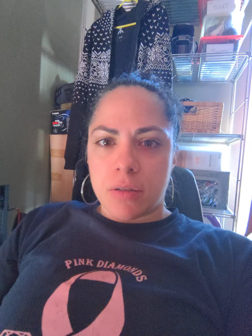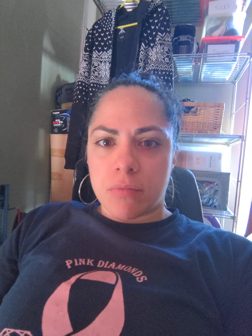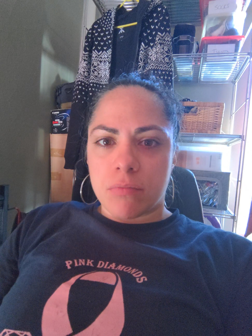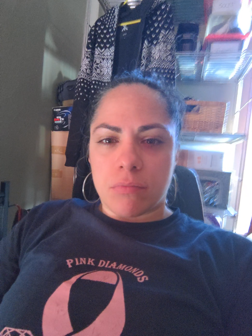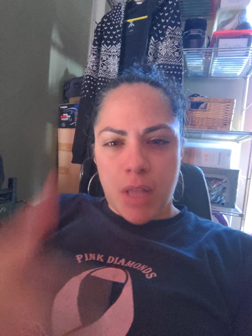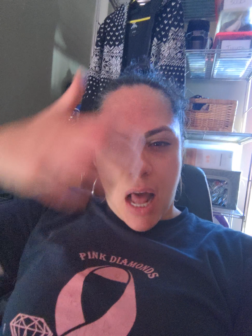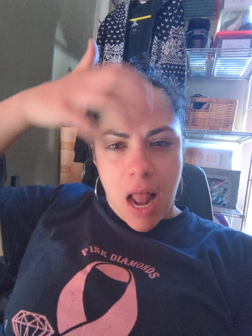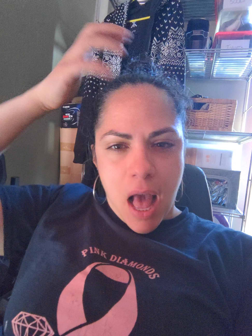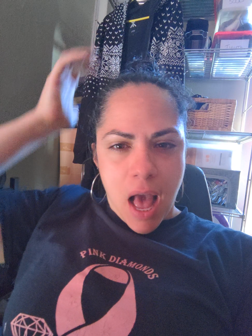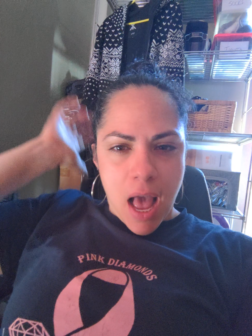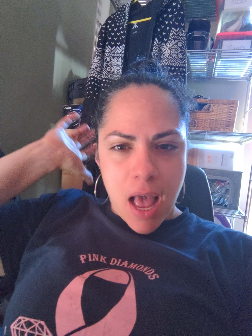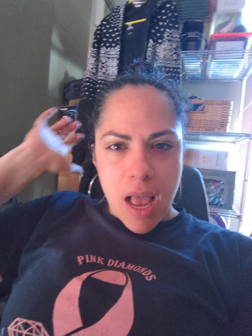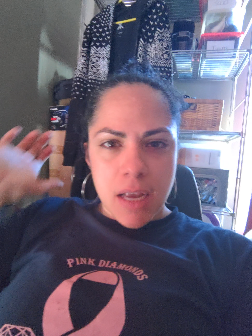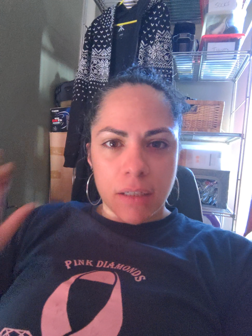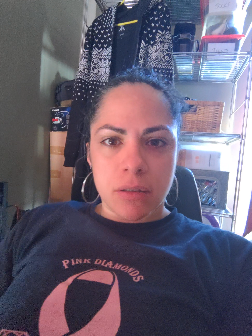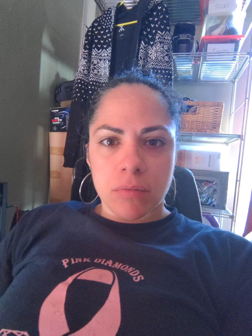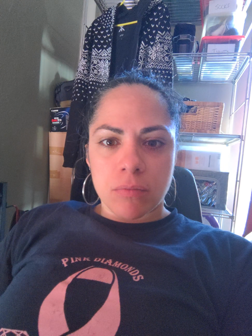lion